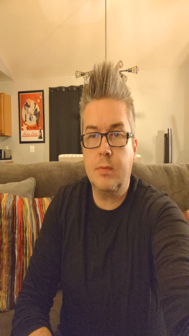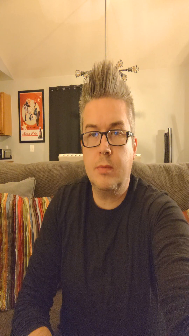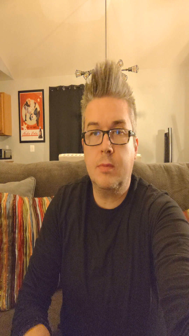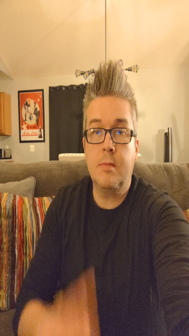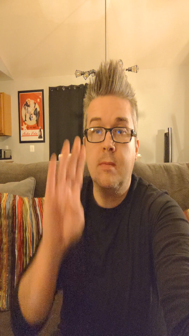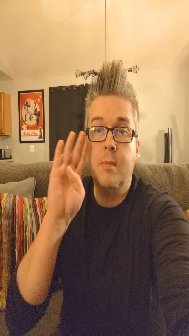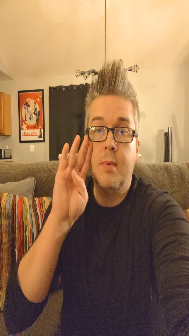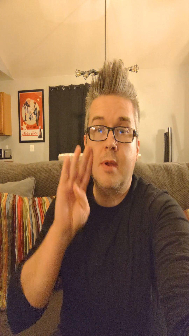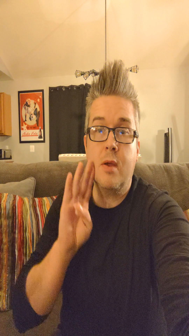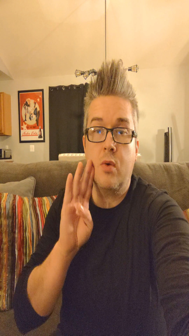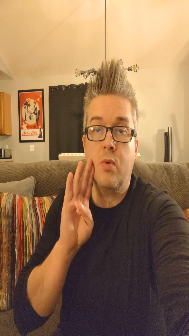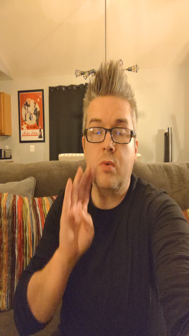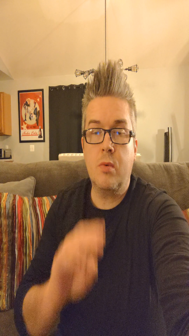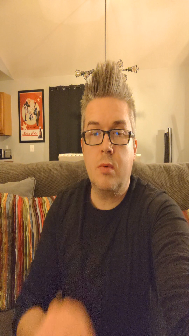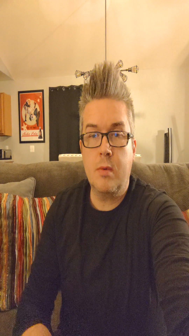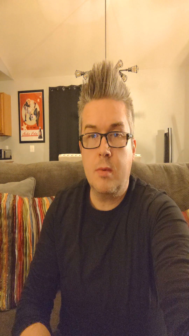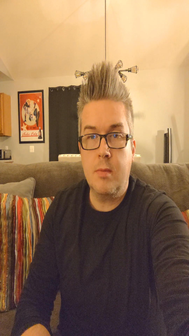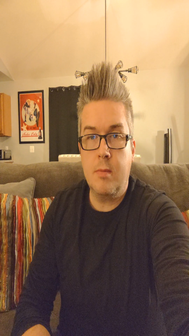brown